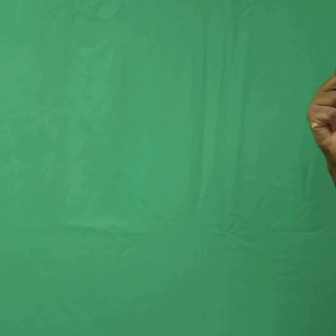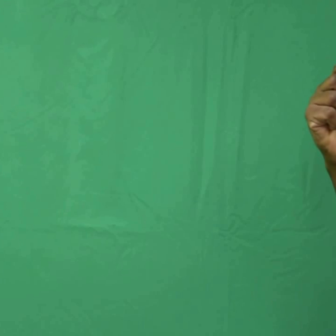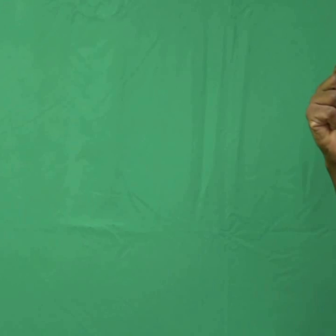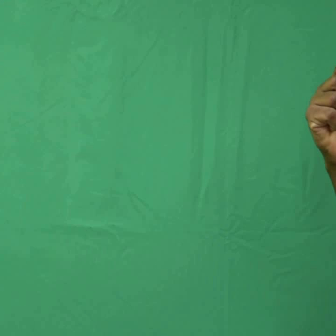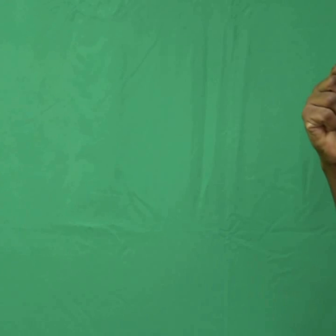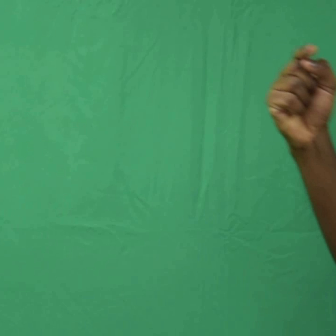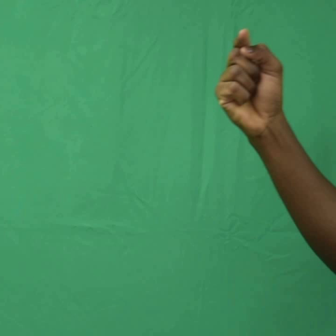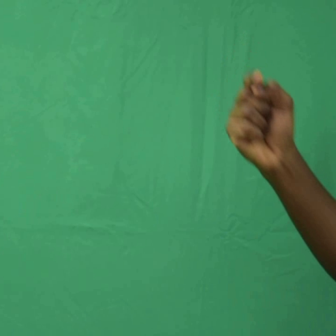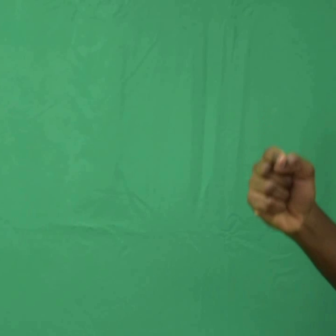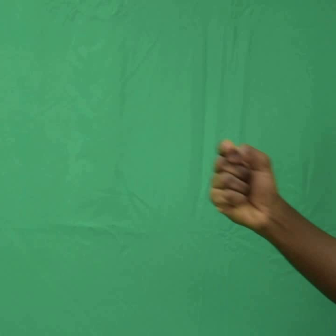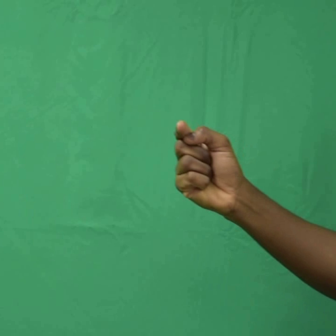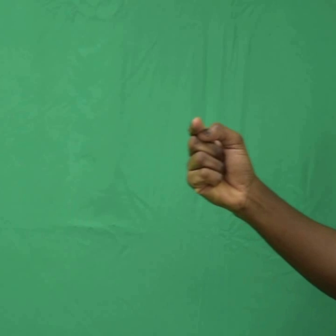Z